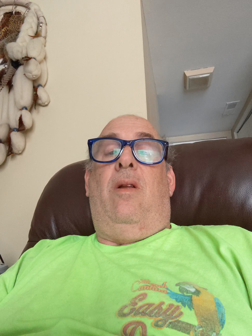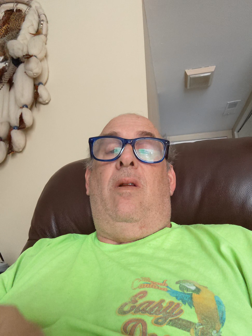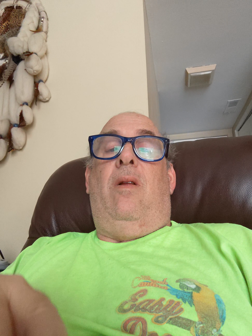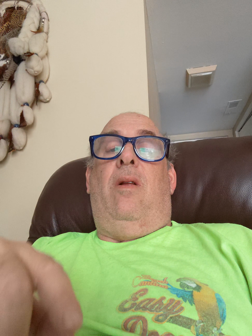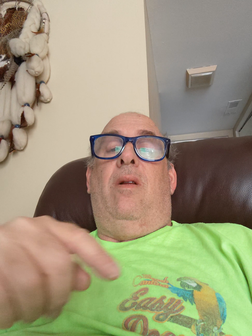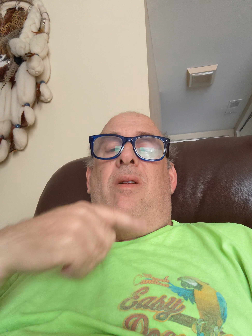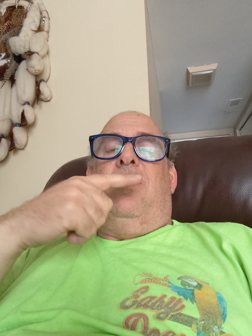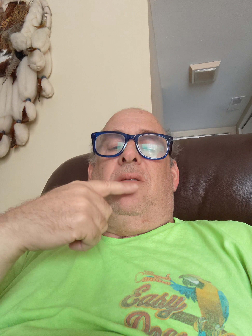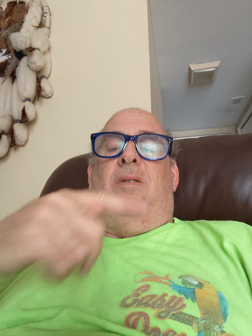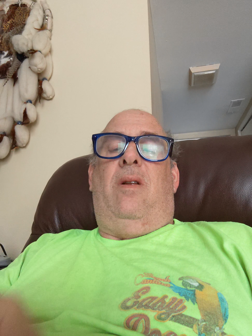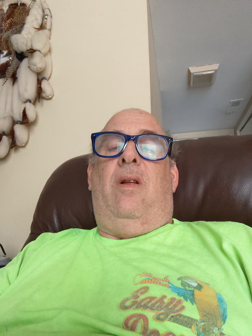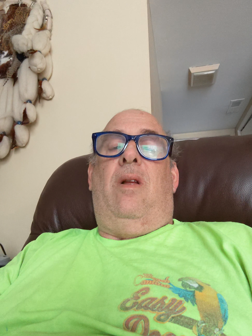say